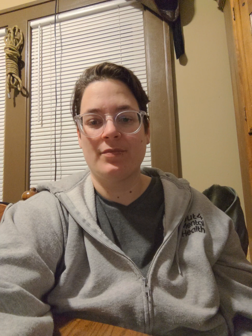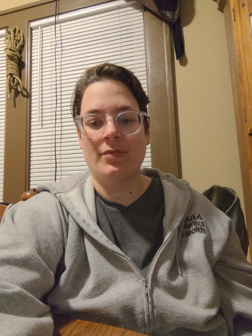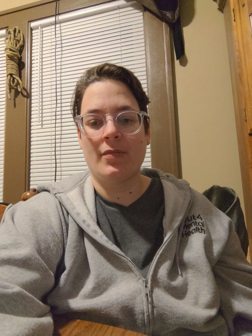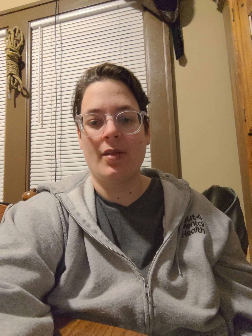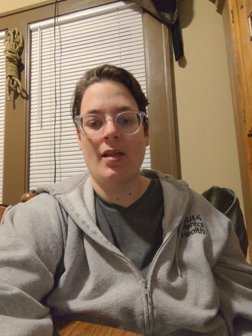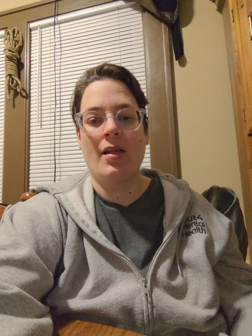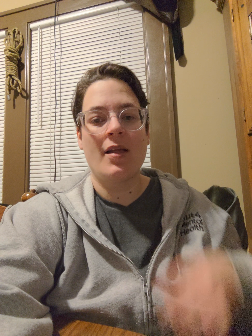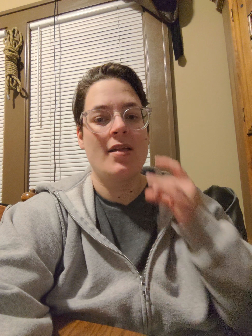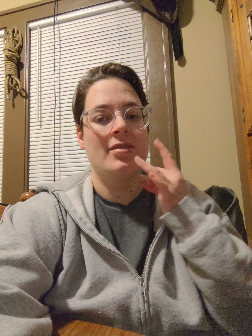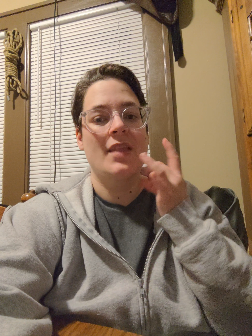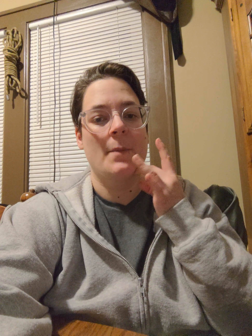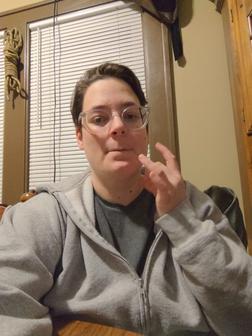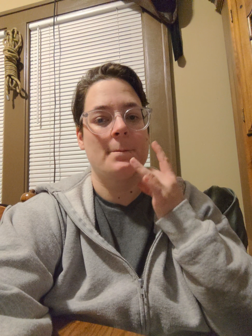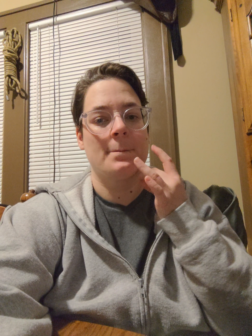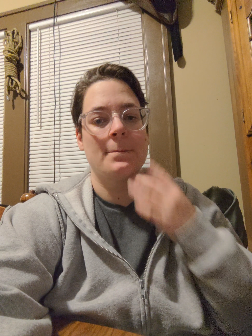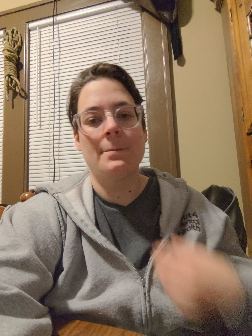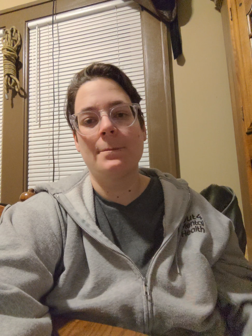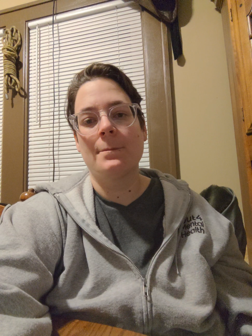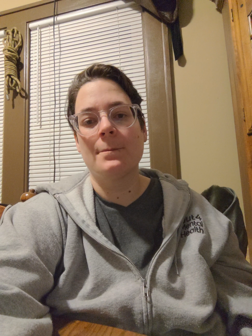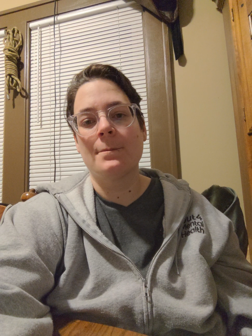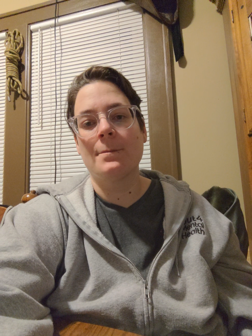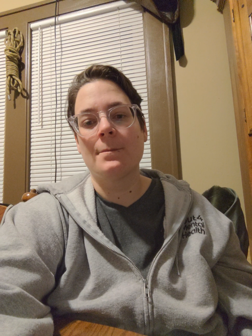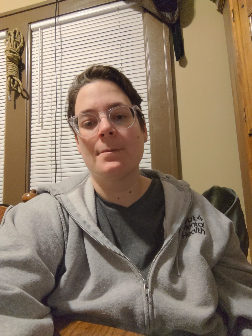lamp